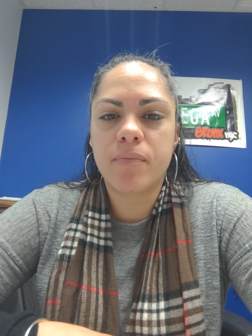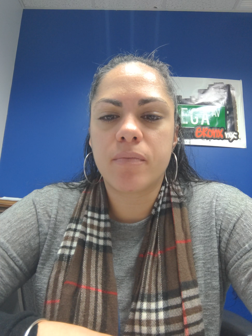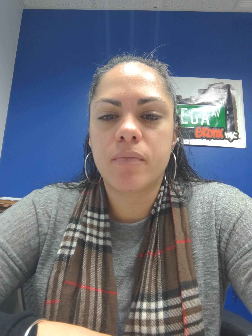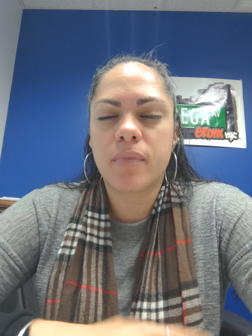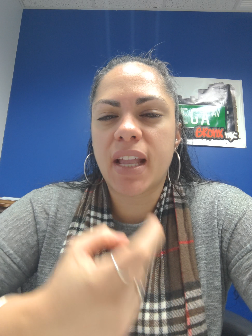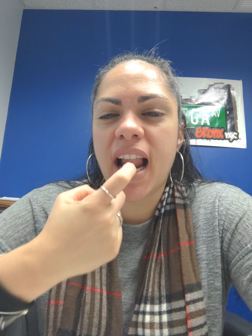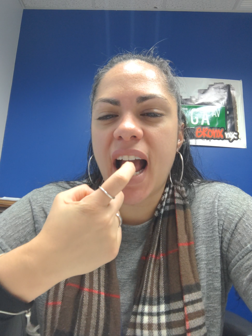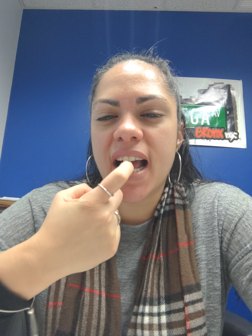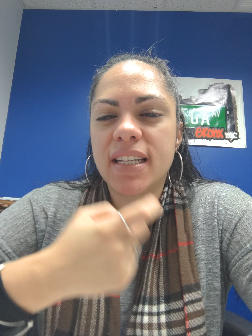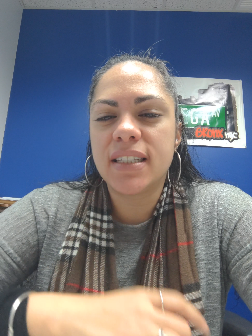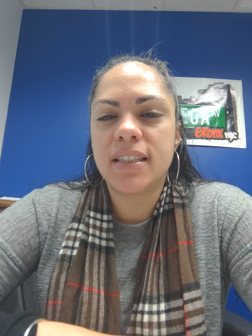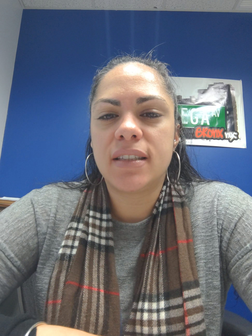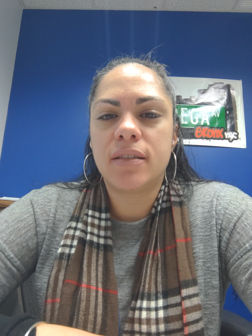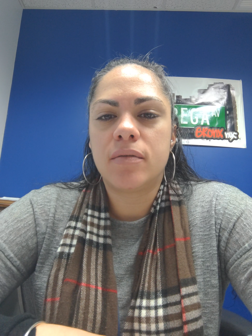window